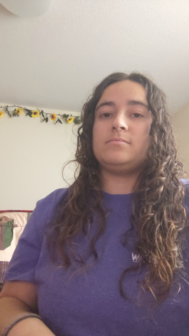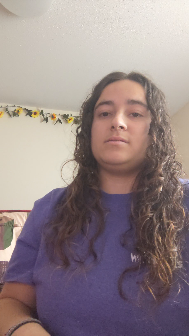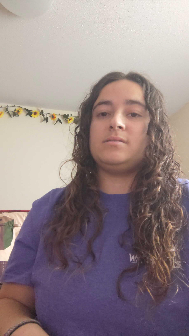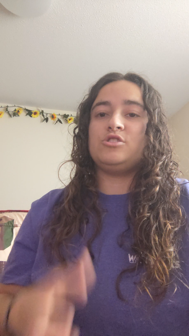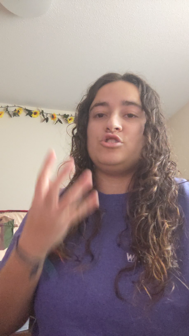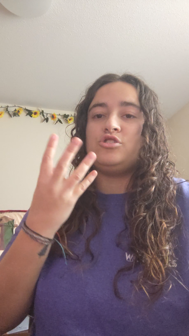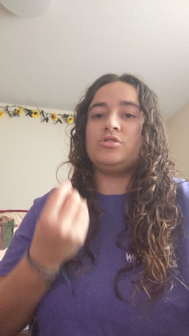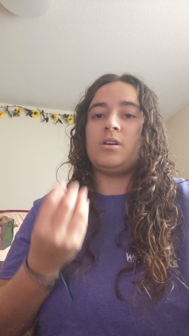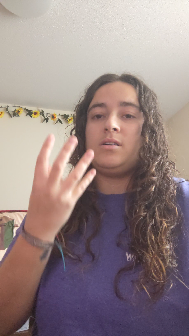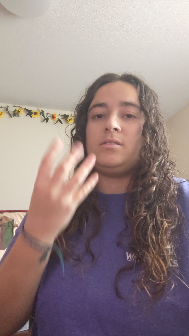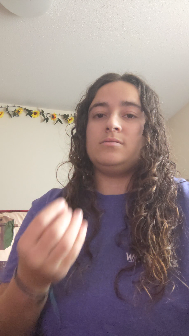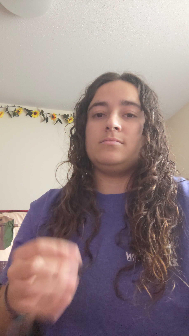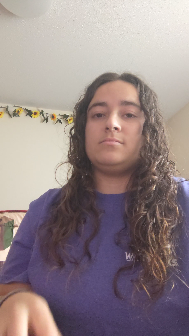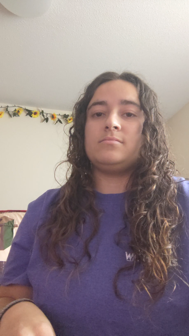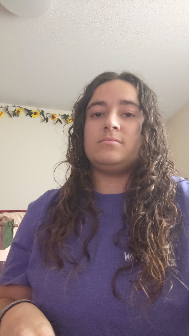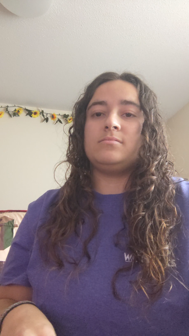gentle